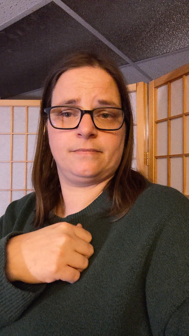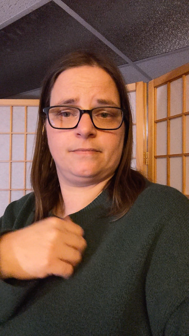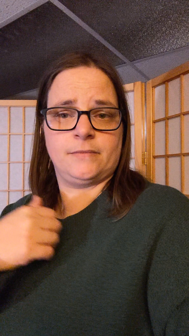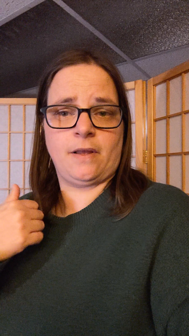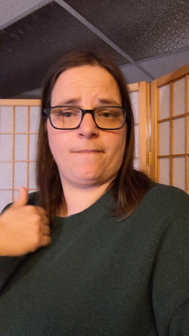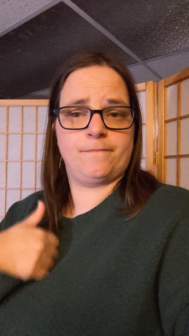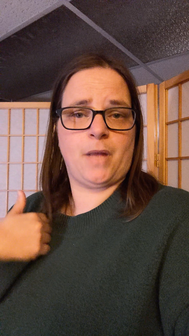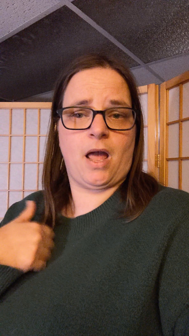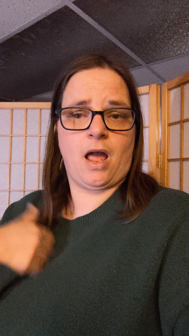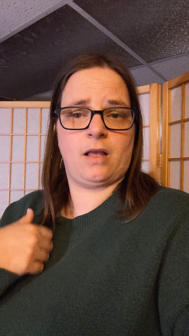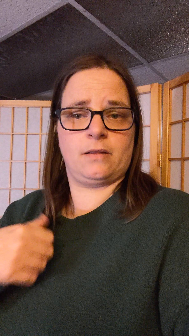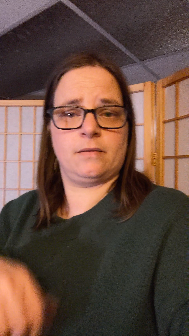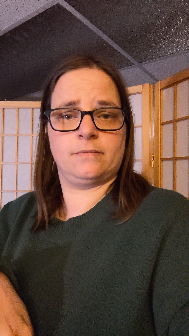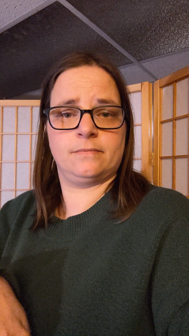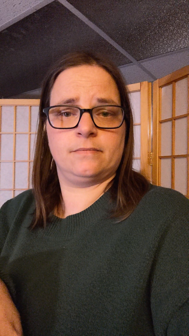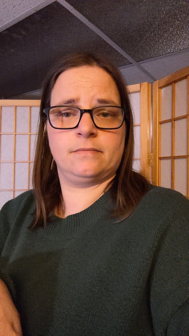bathtub